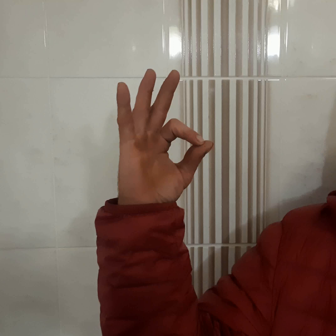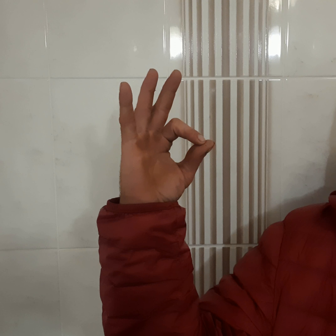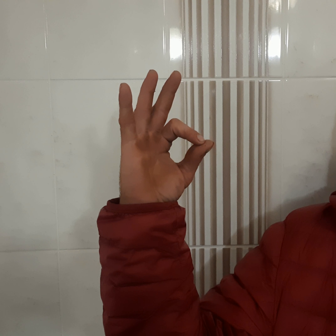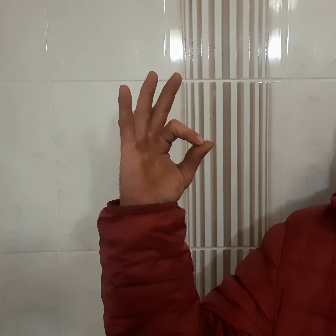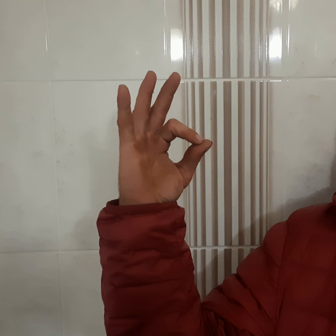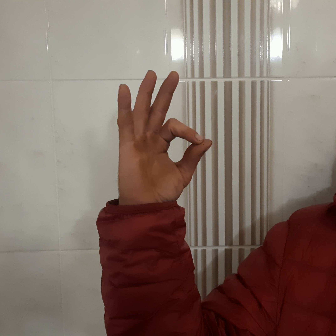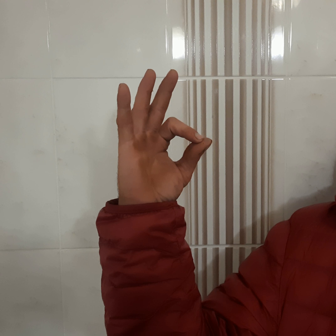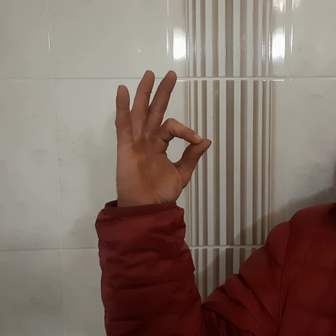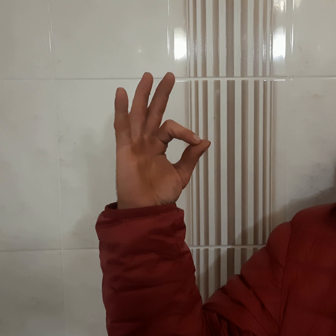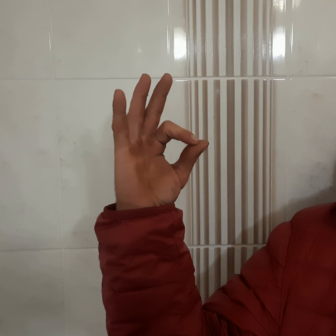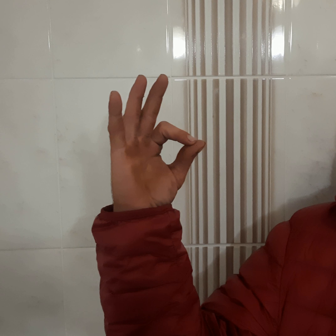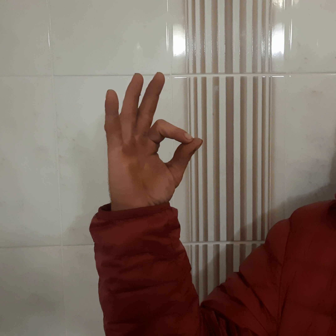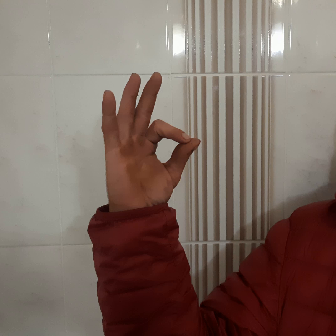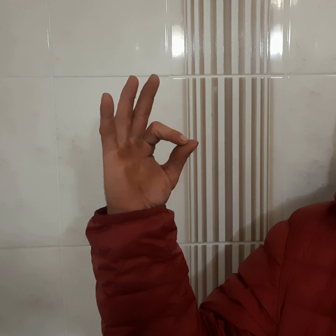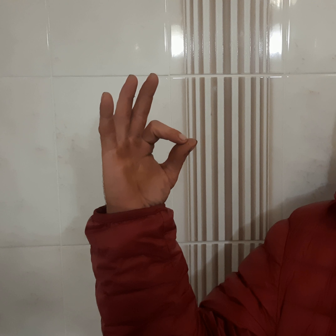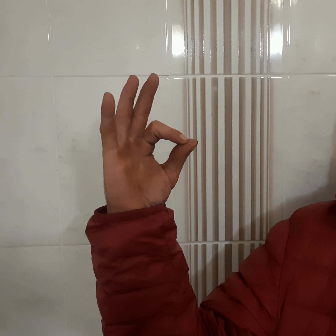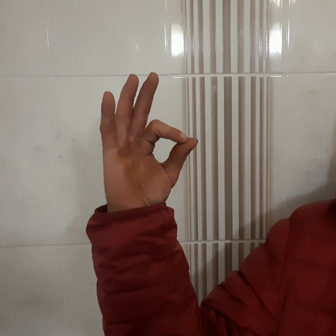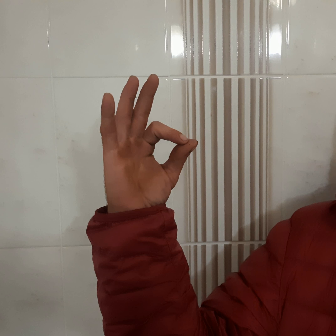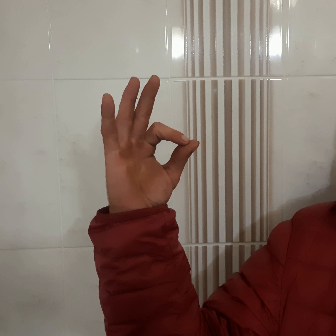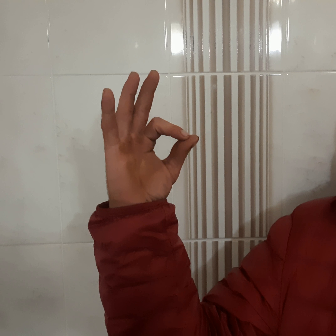О